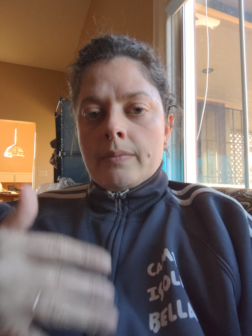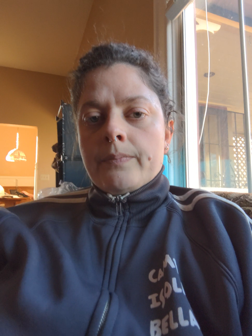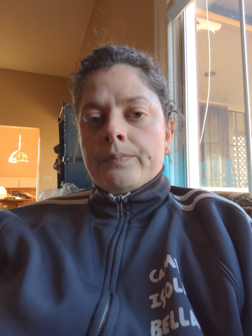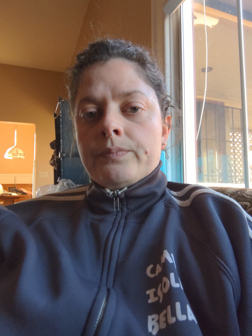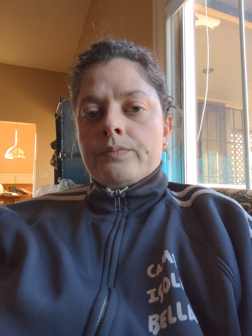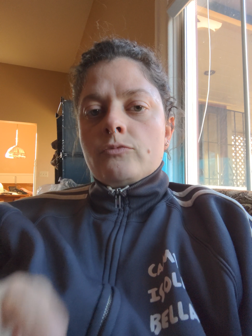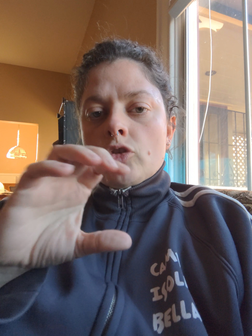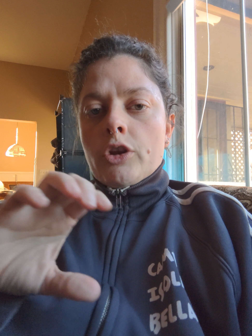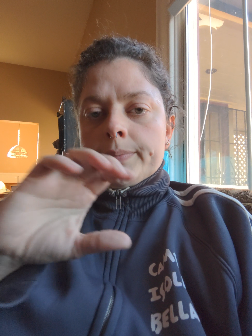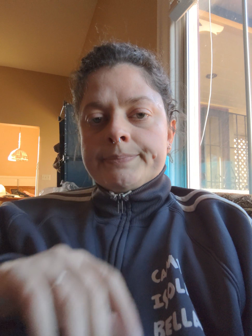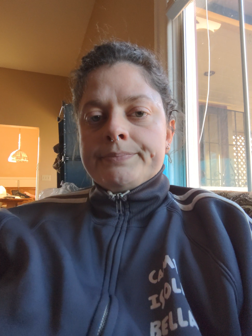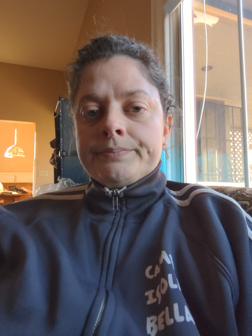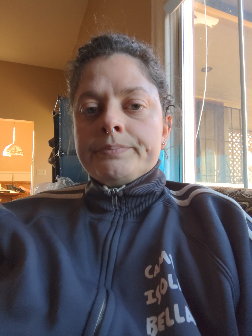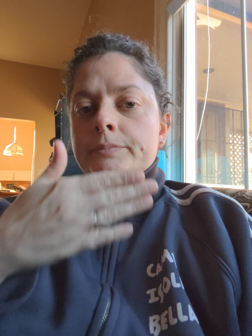chocolate